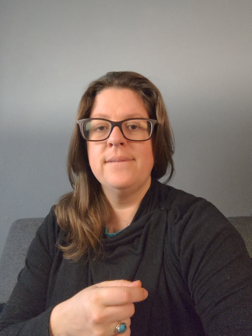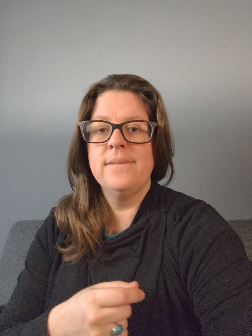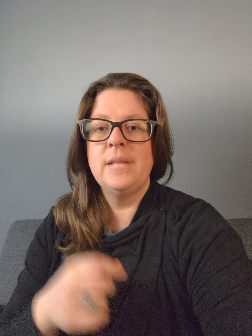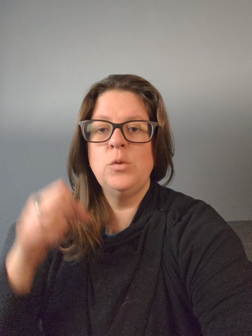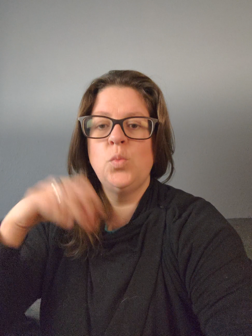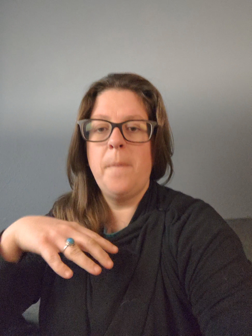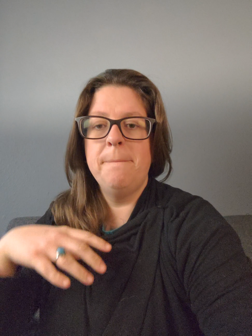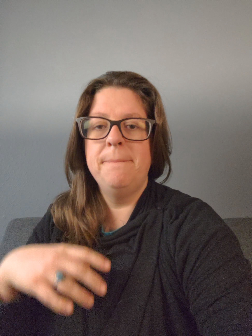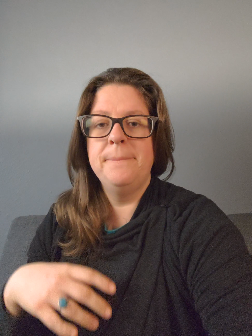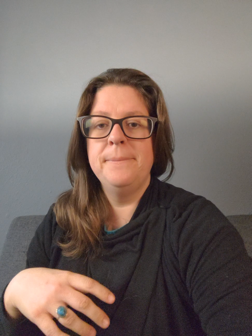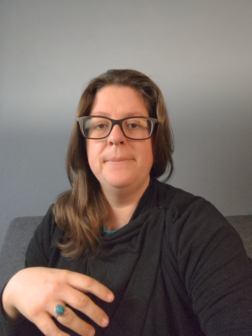drop